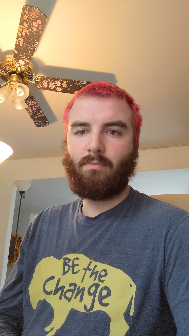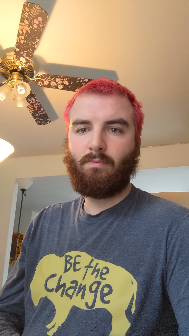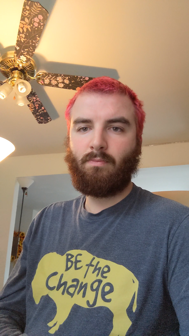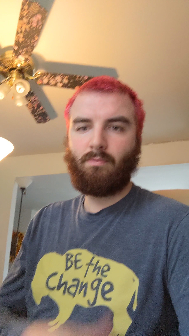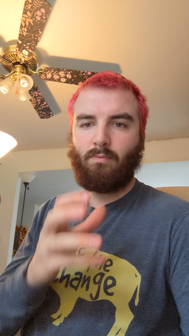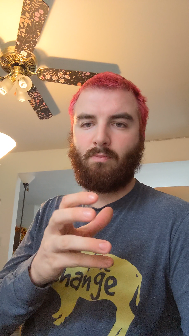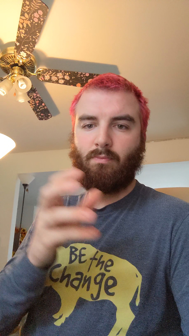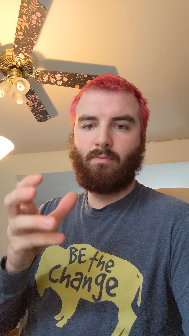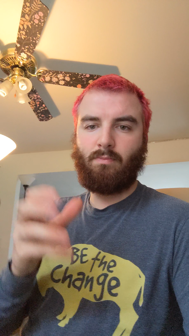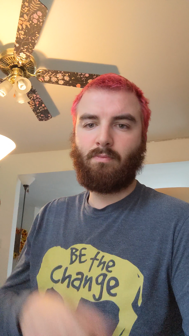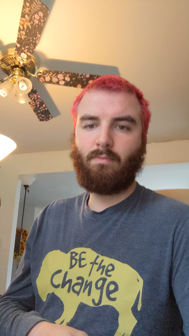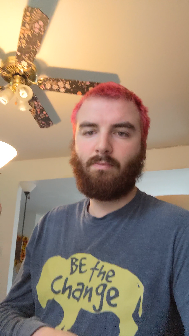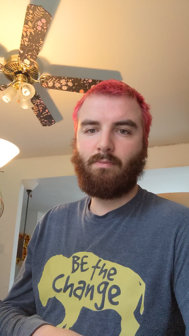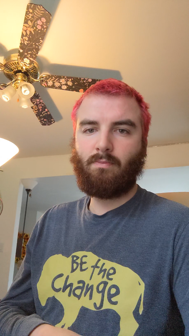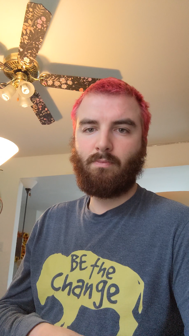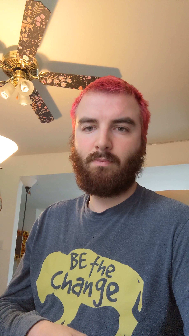much